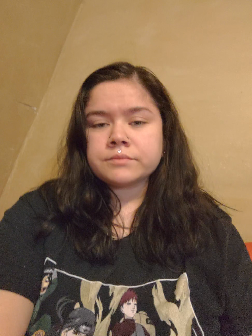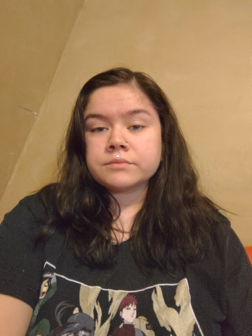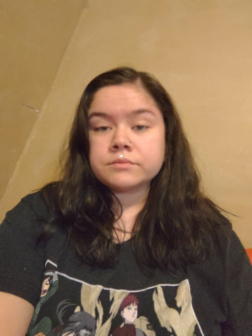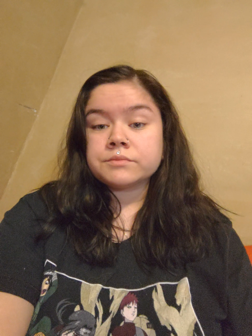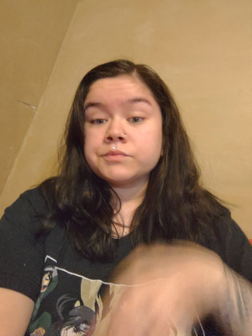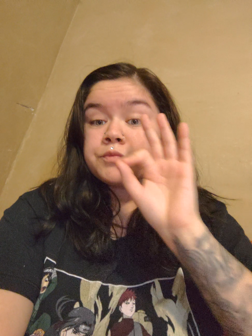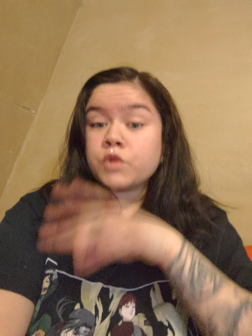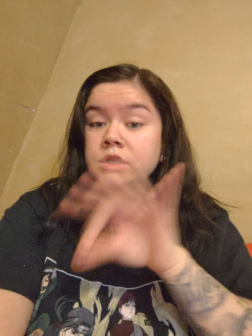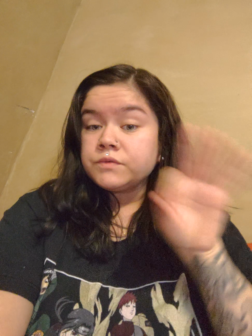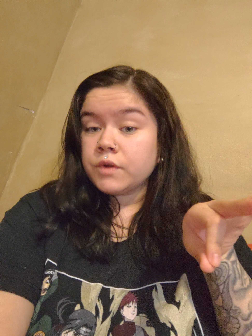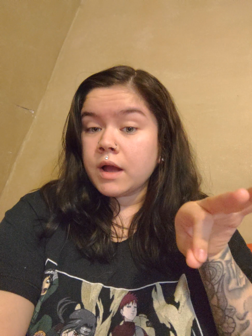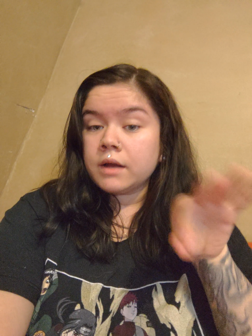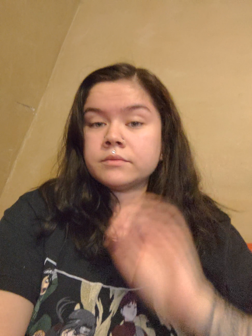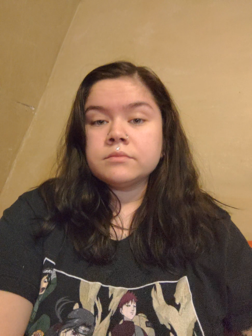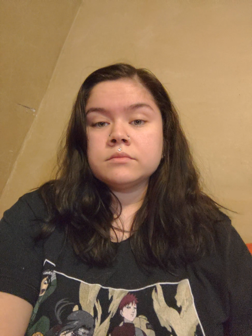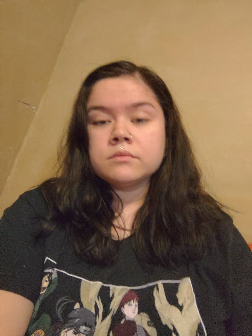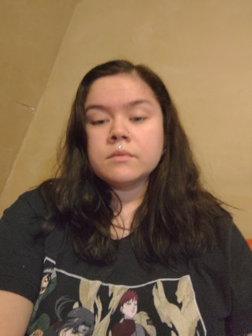french fries